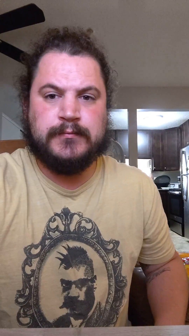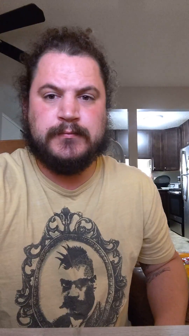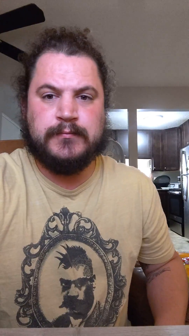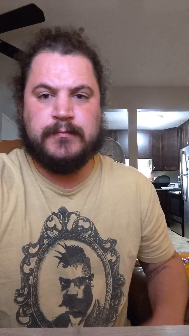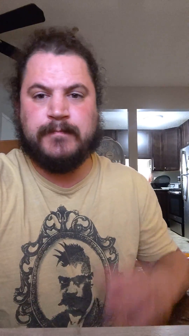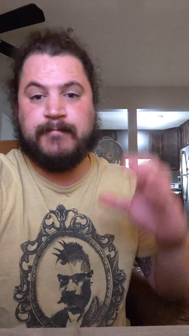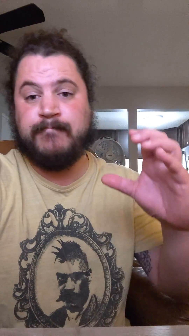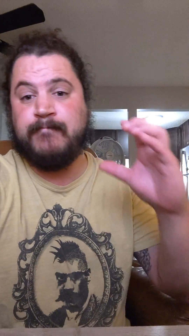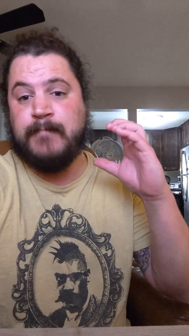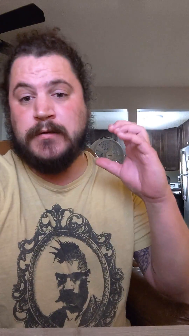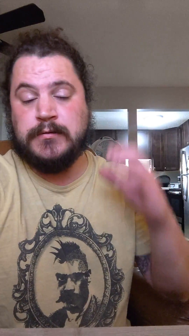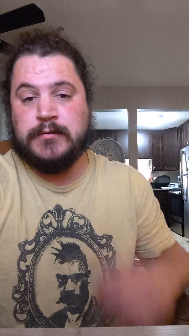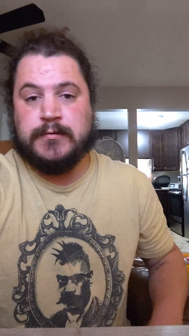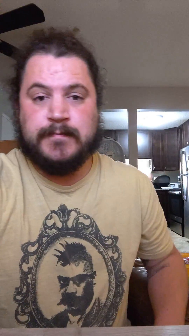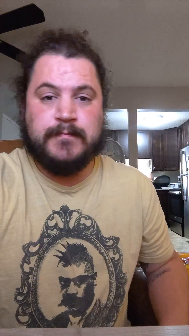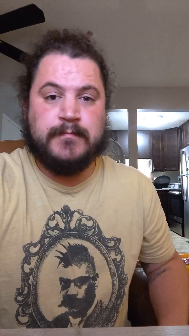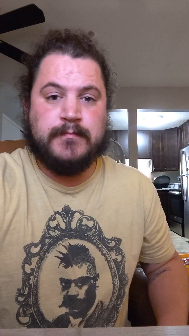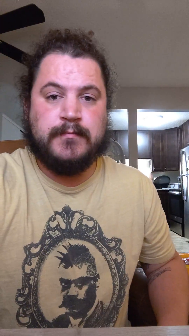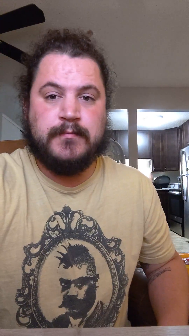bus